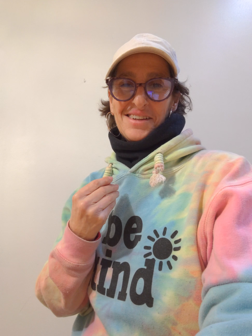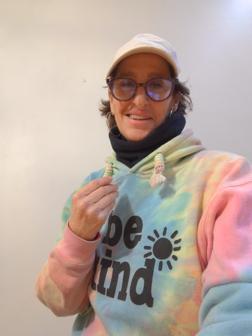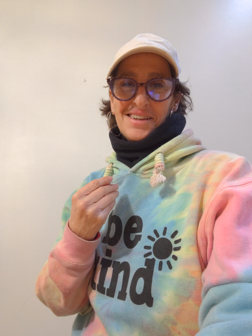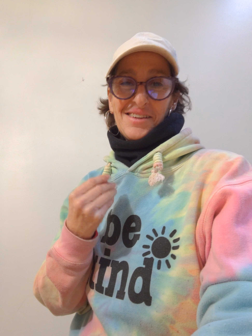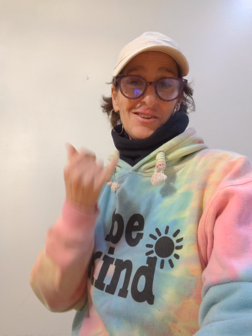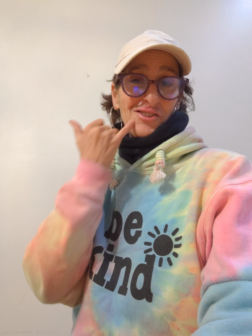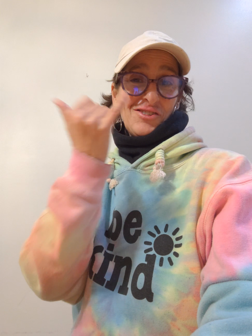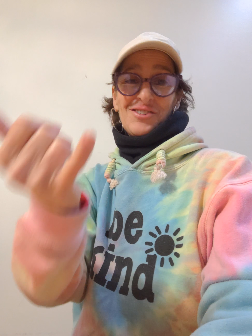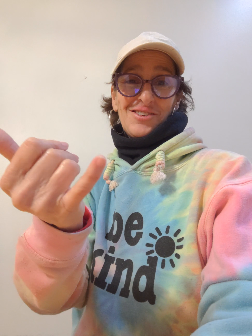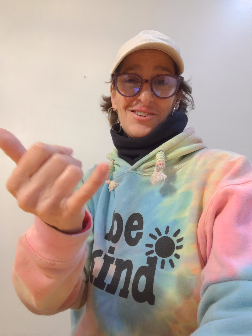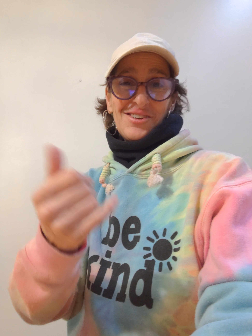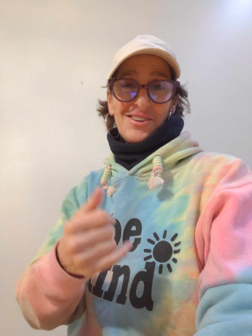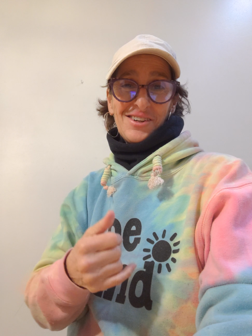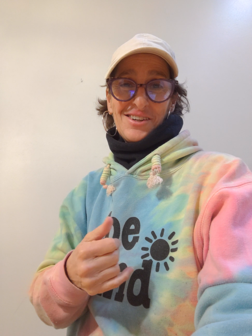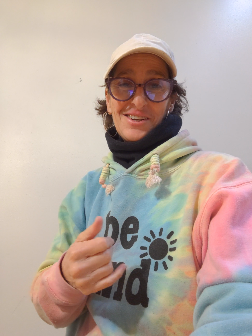call on the phone